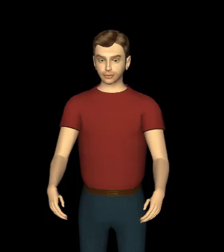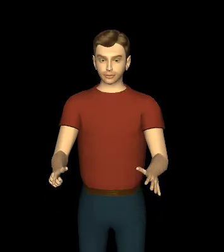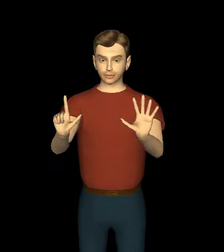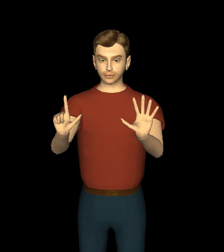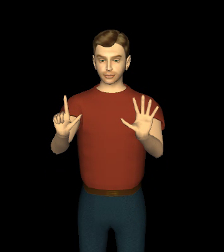7